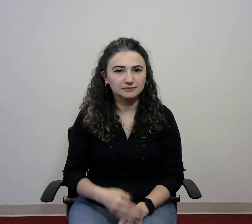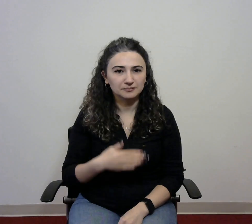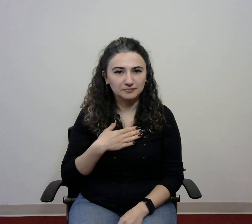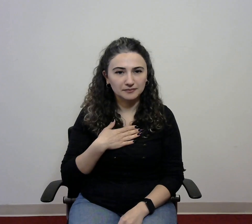mən